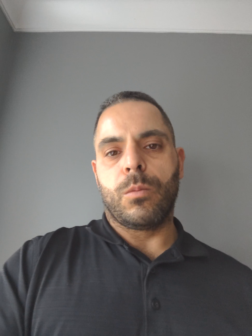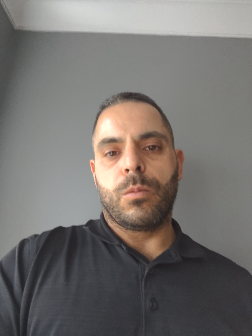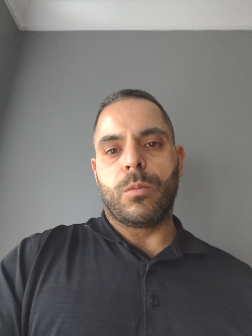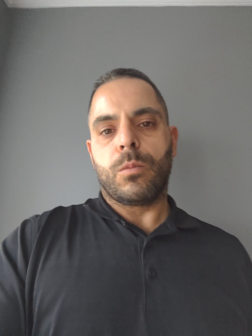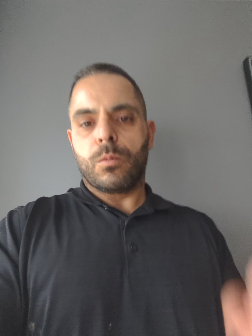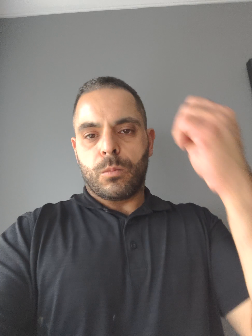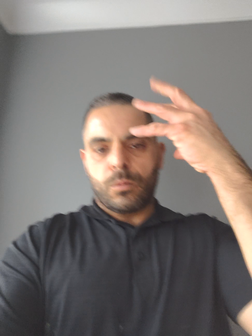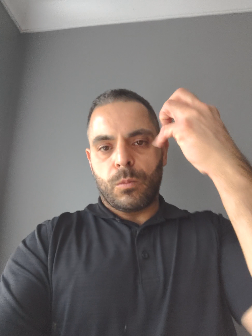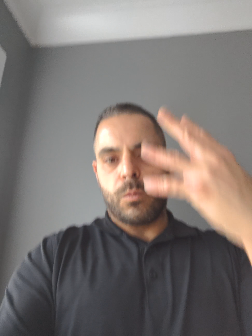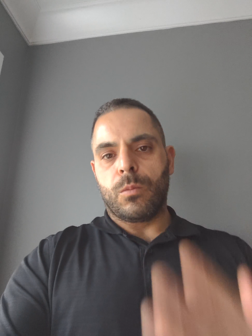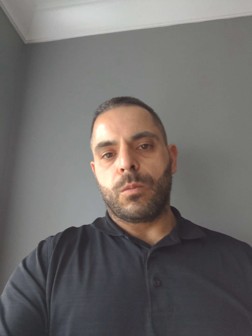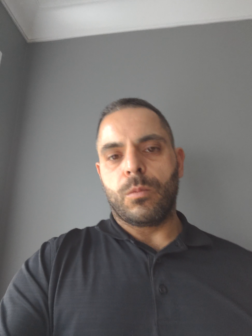shower